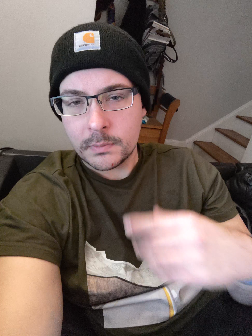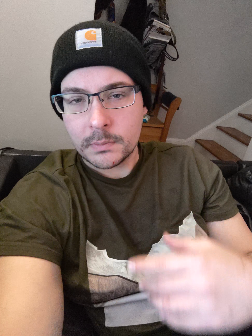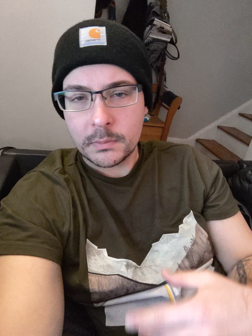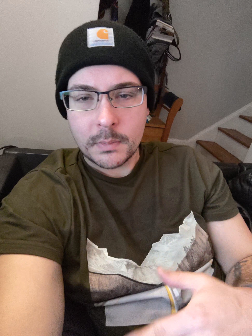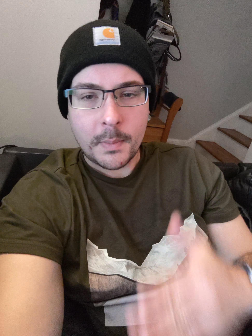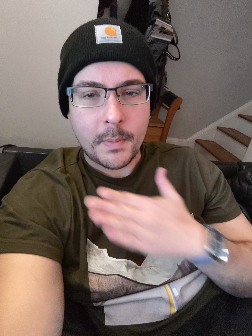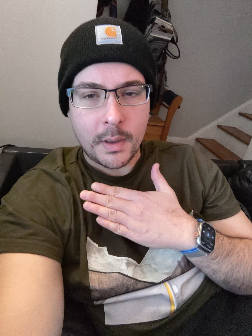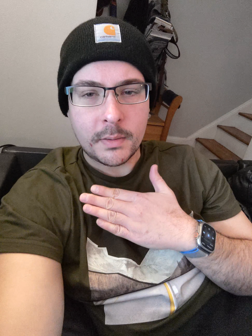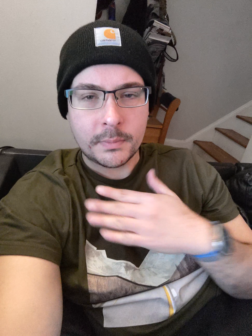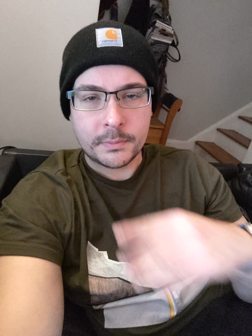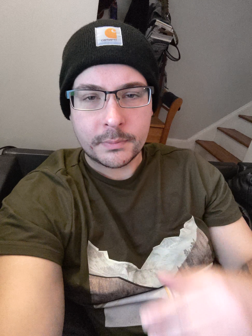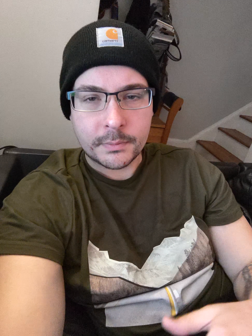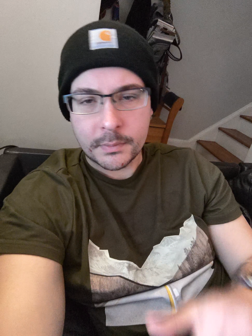my